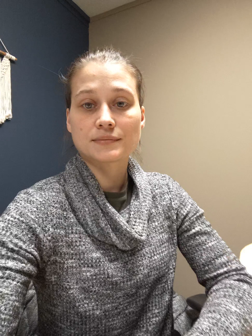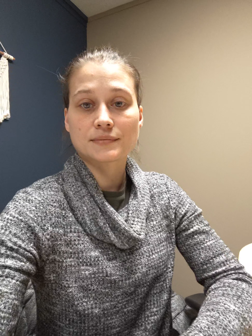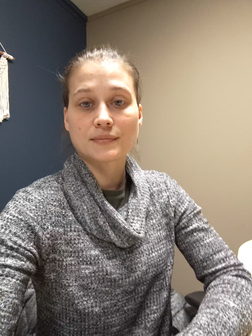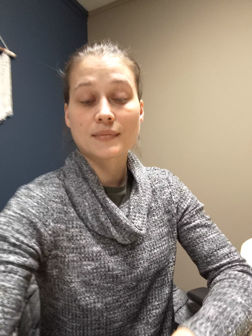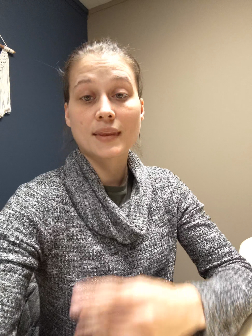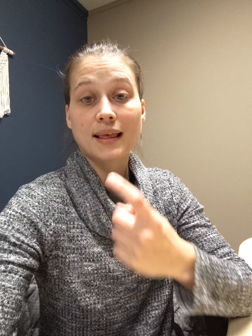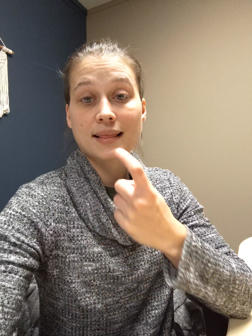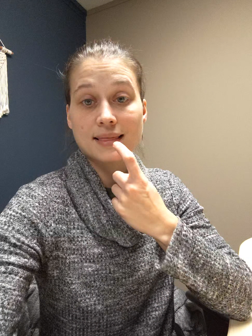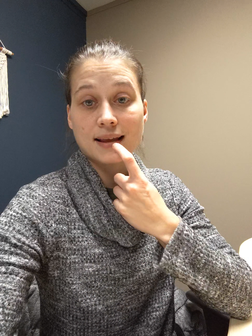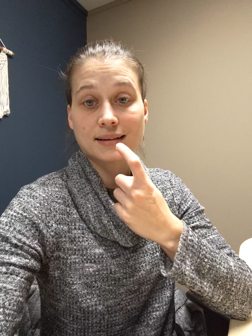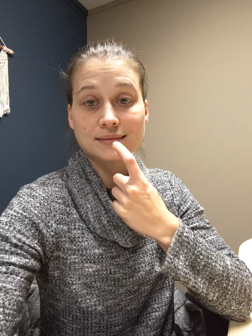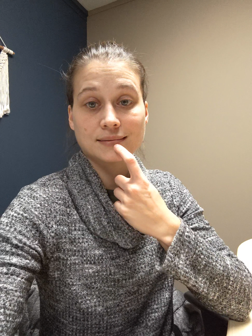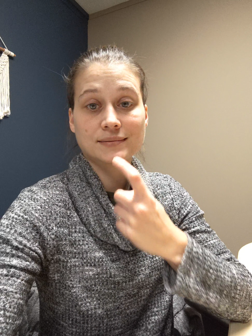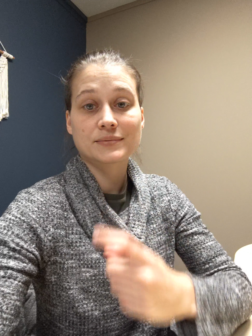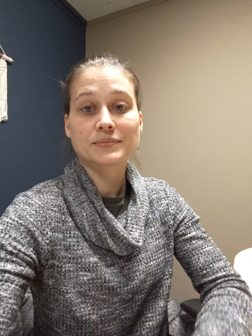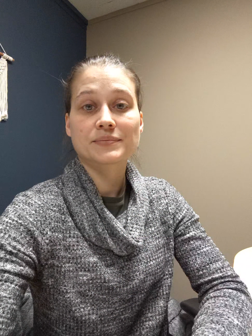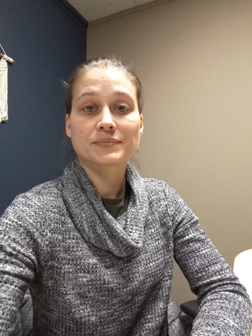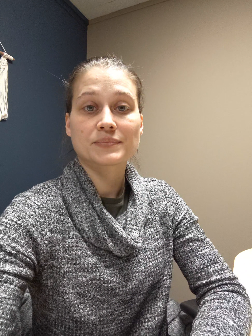window